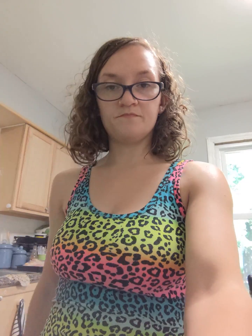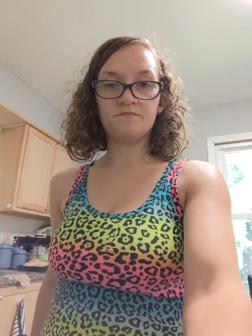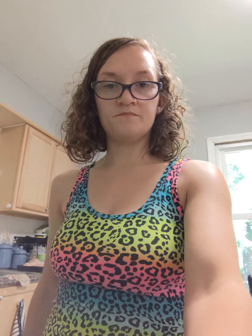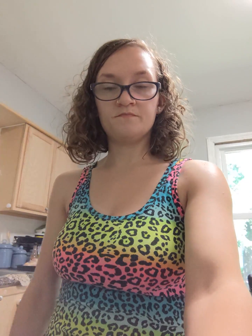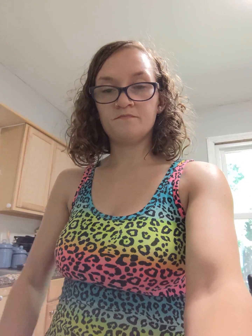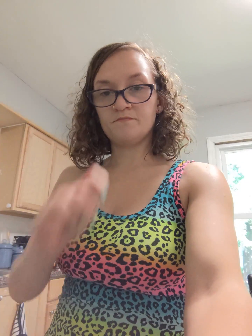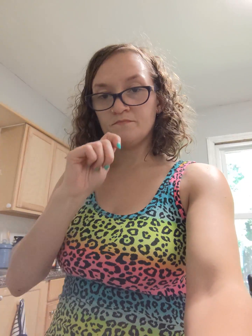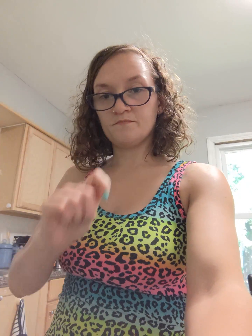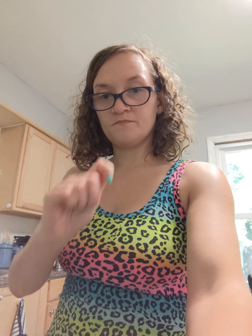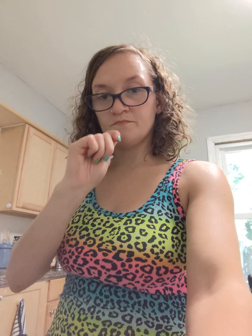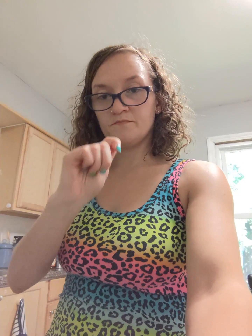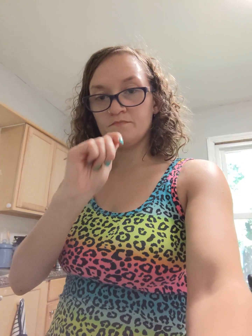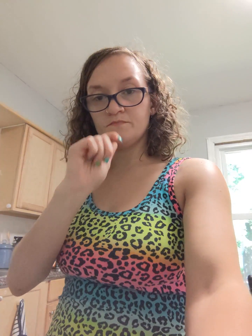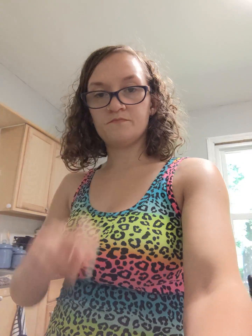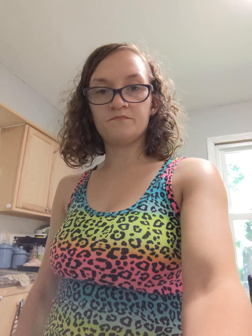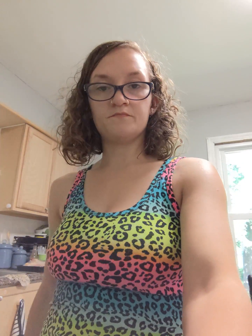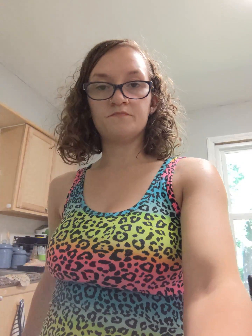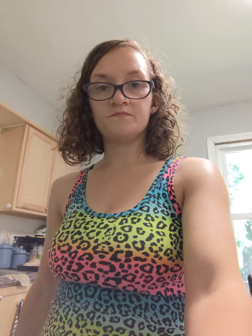popsicle